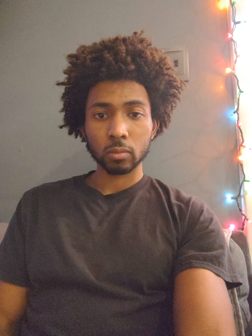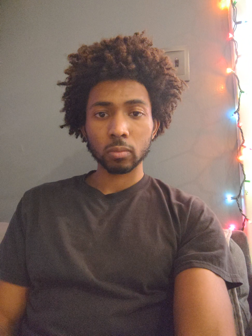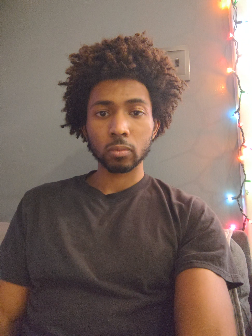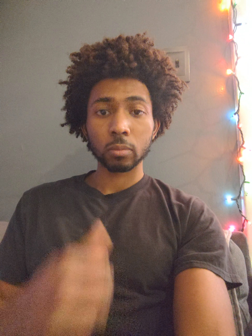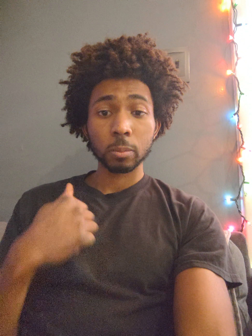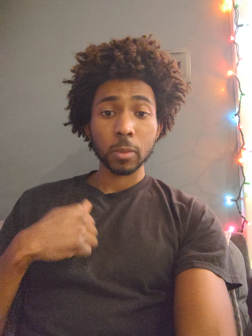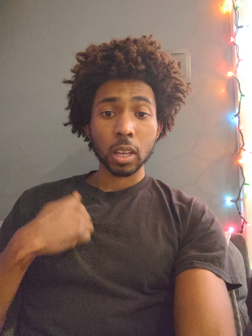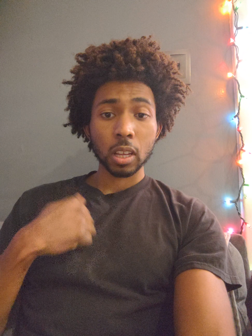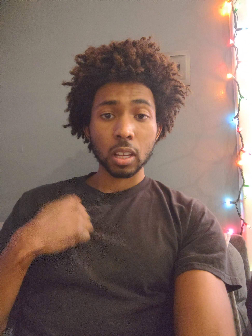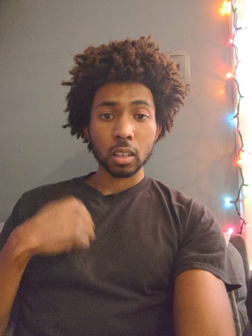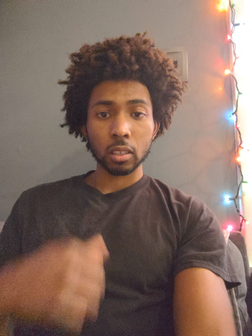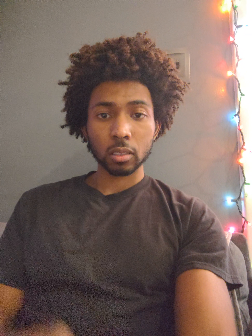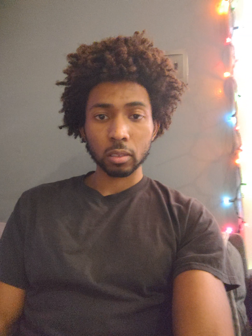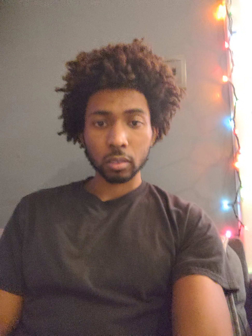bath